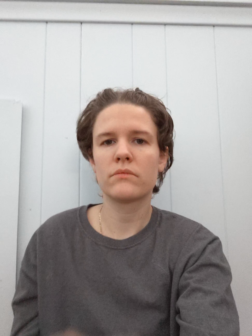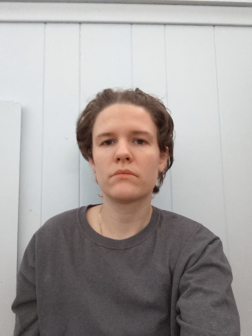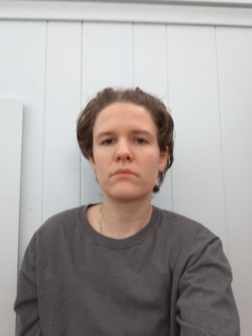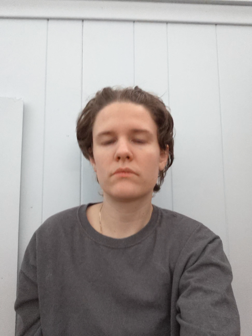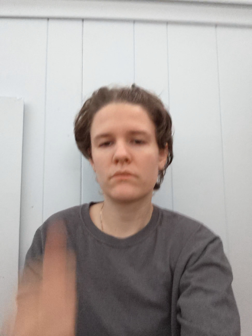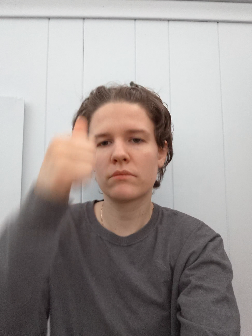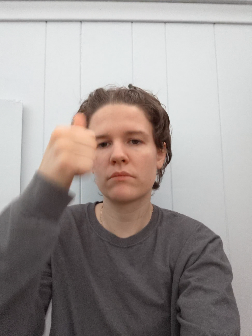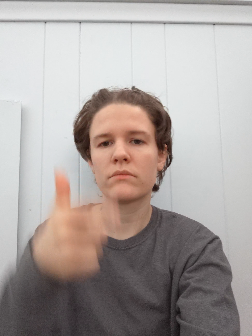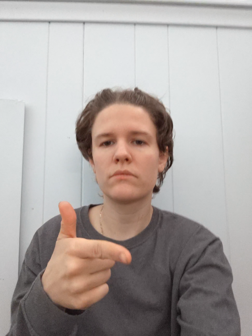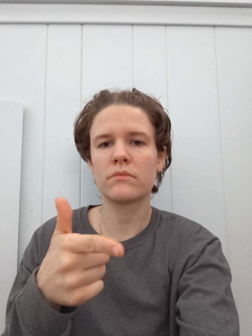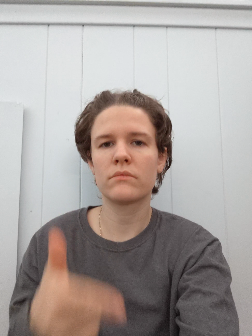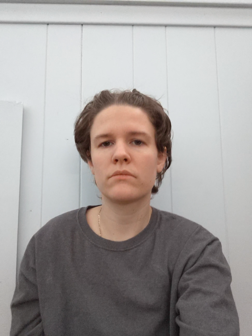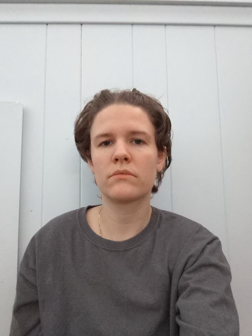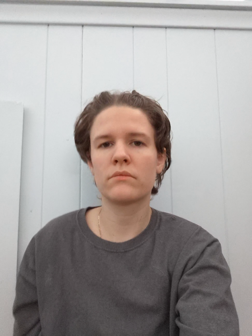brother